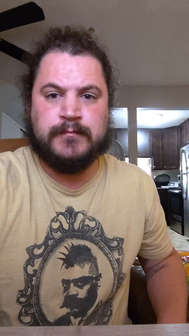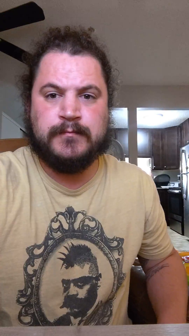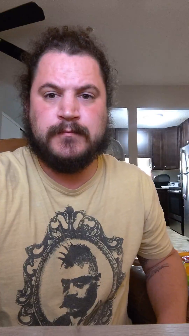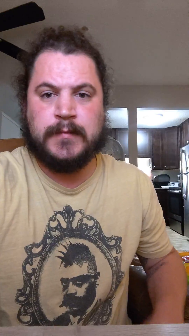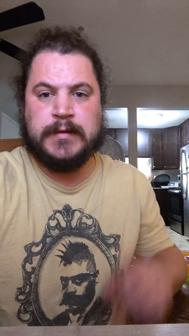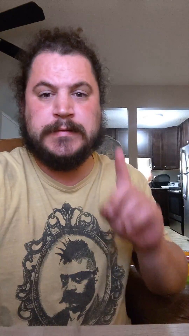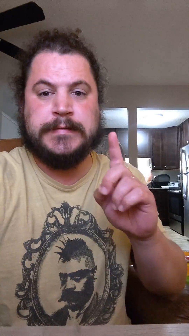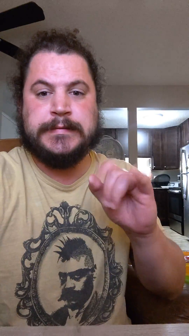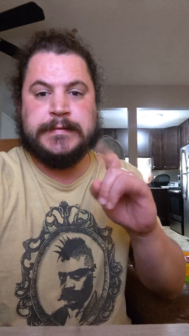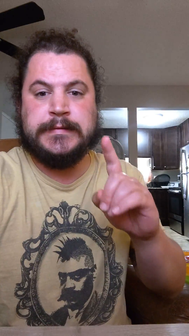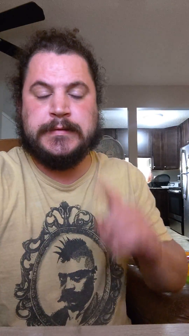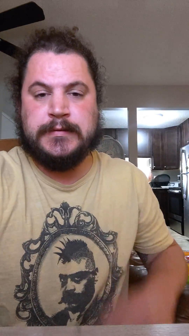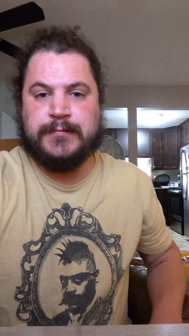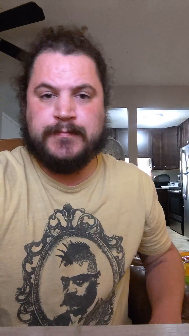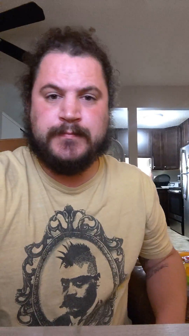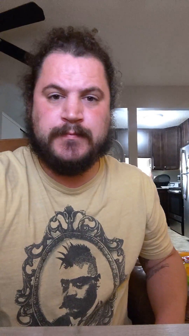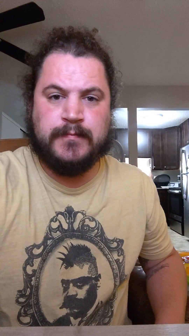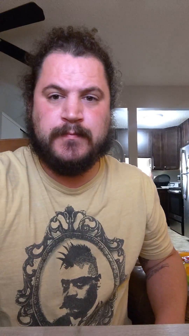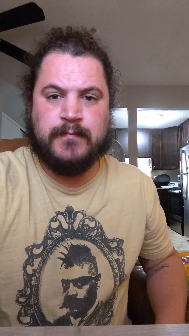did